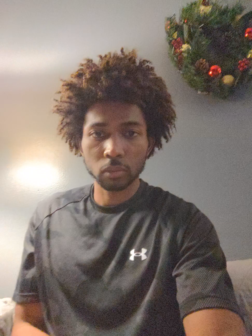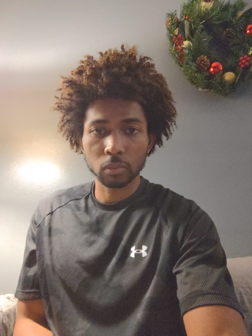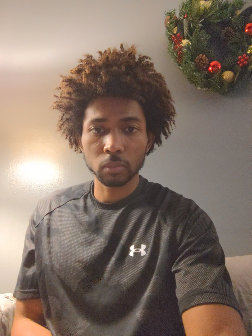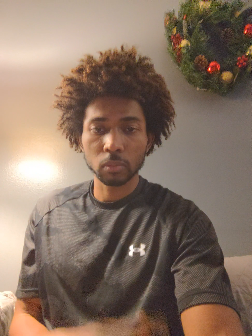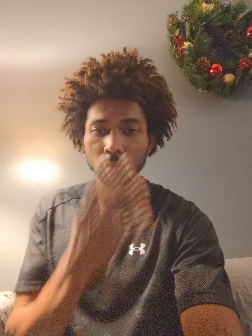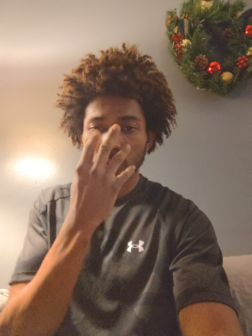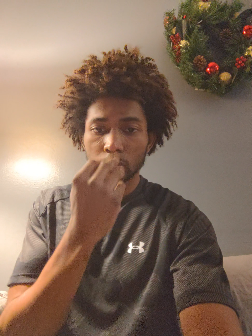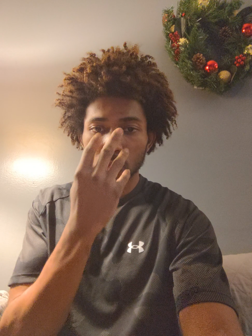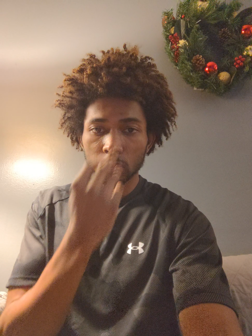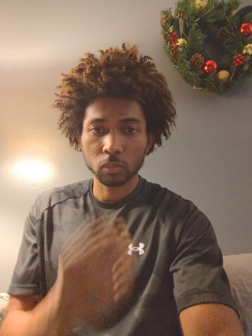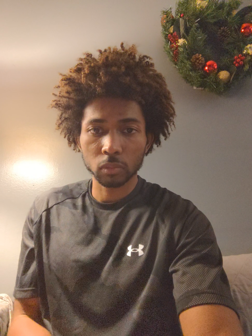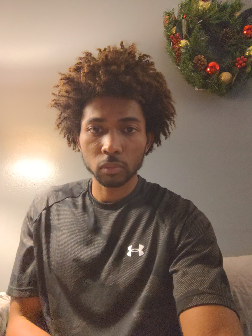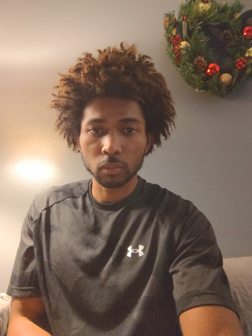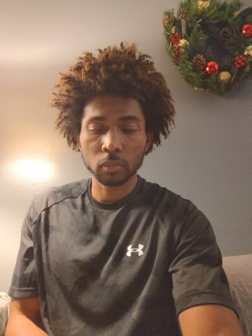wolf